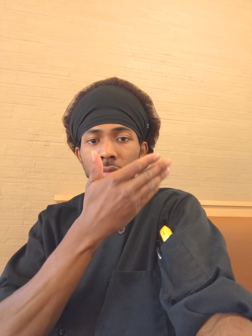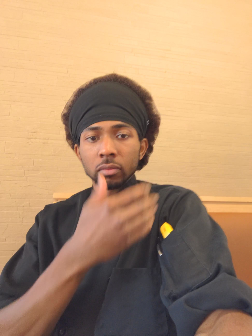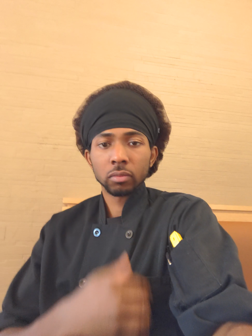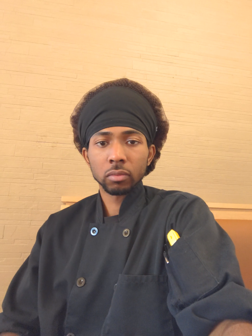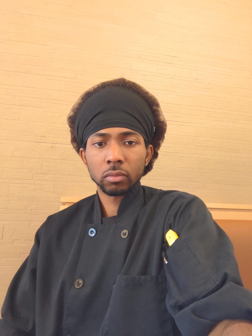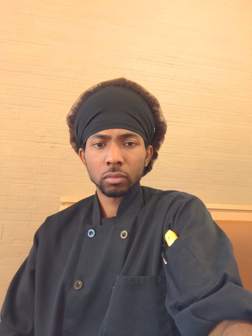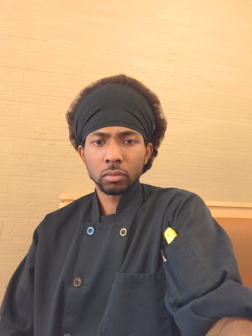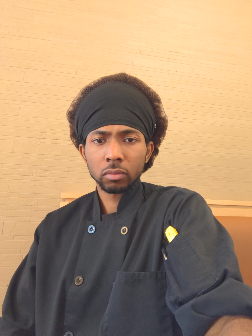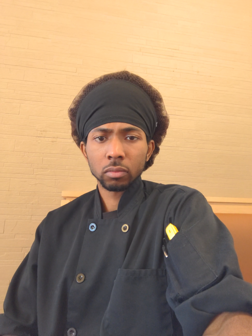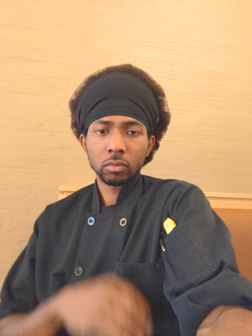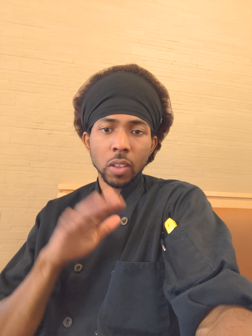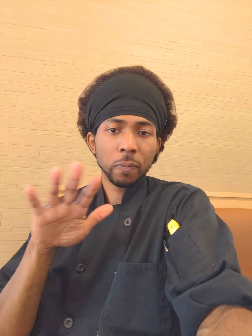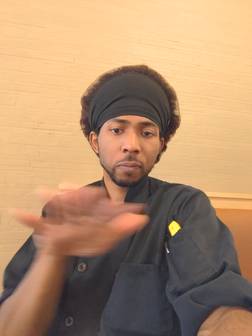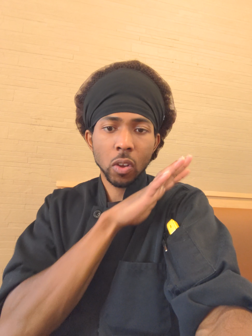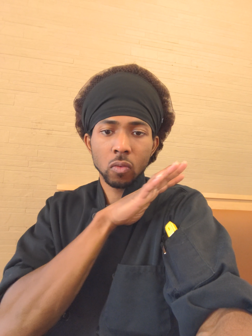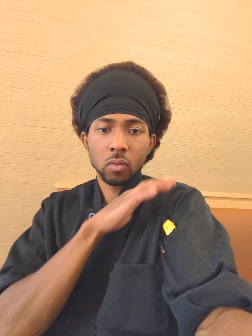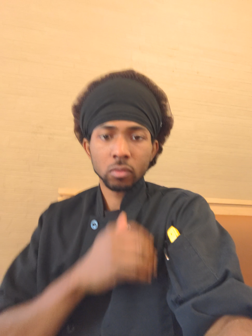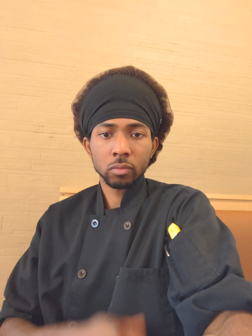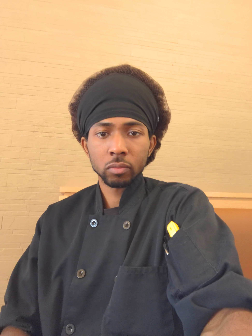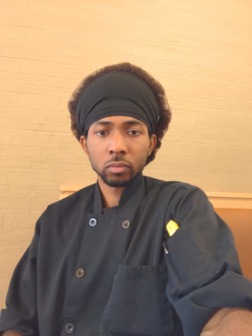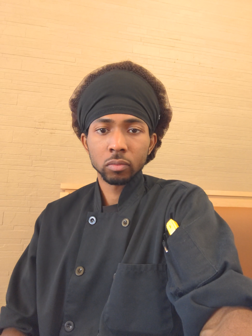full